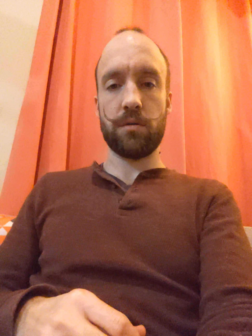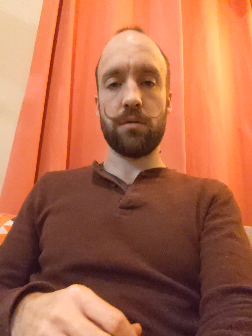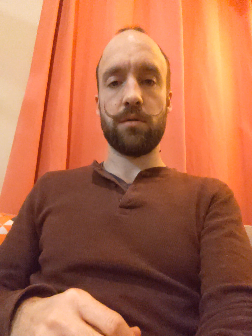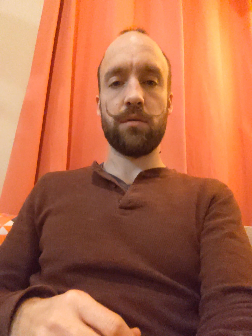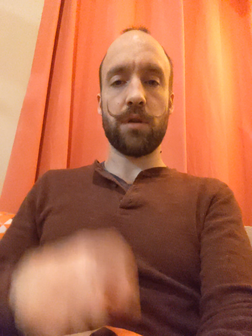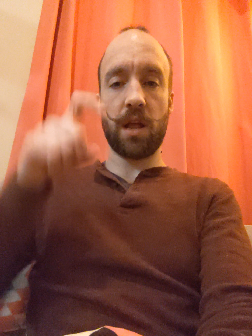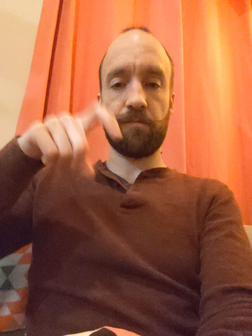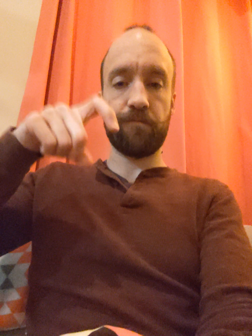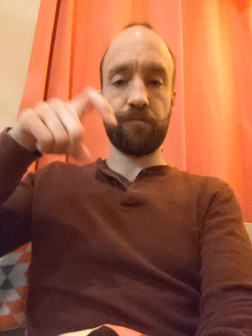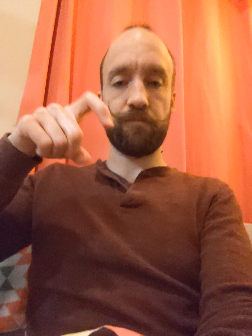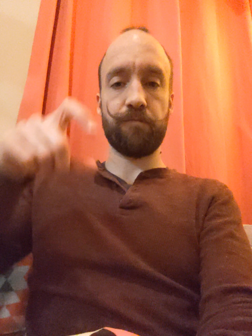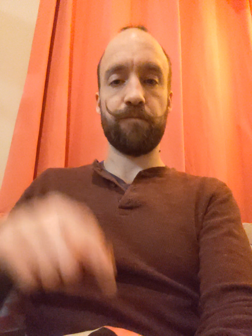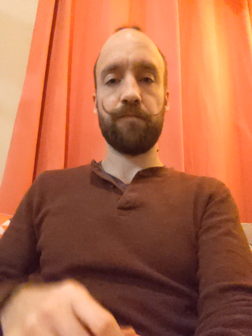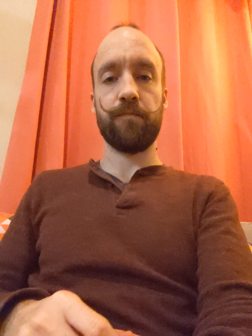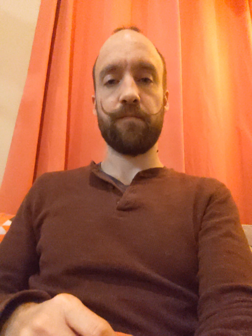time